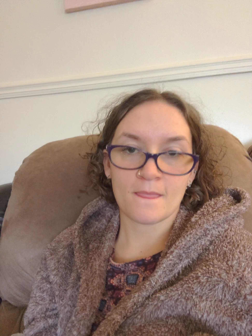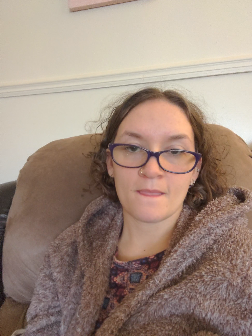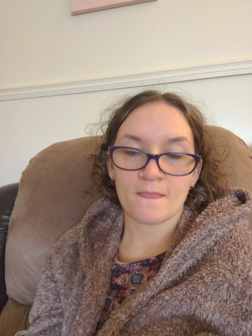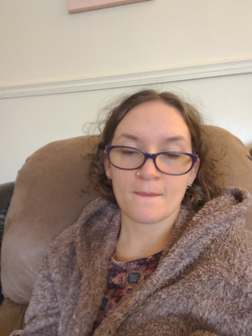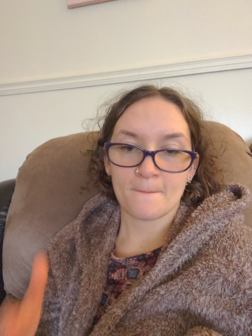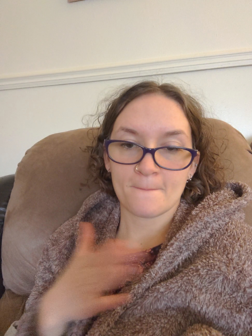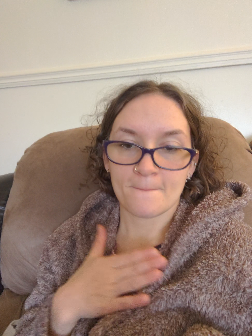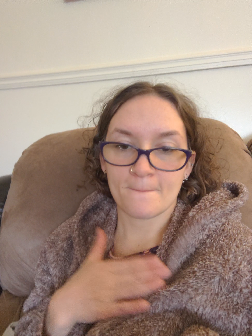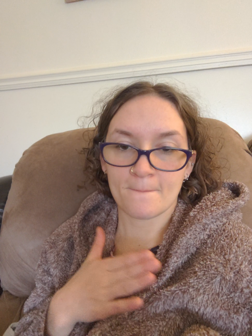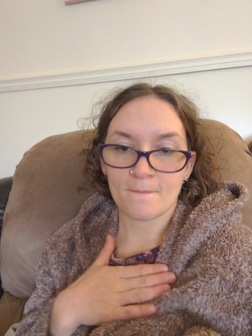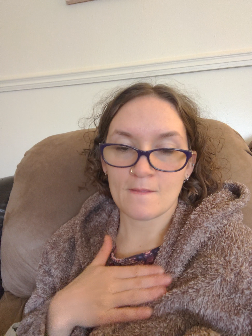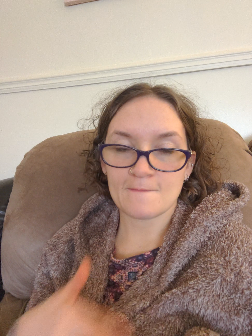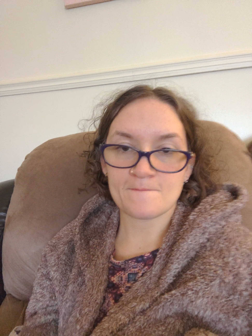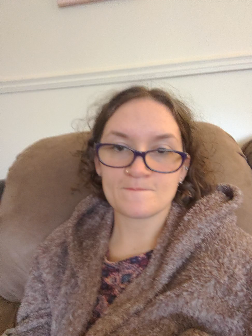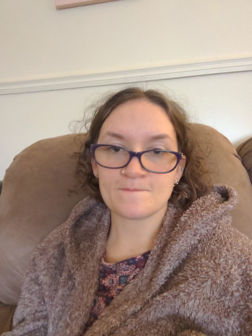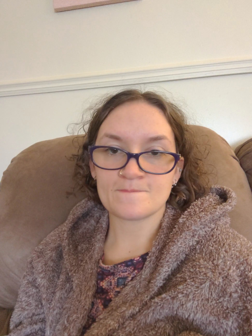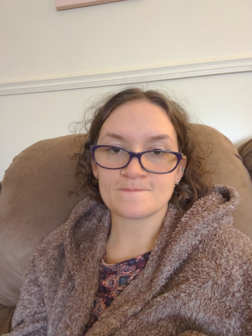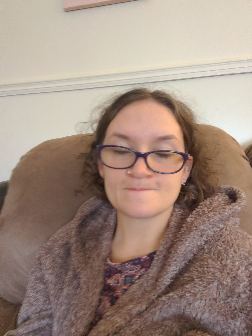my